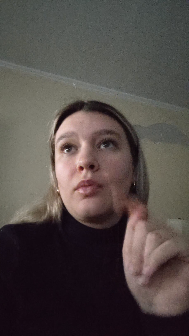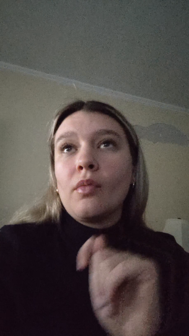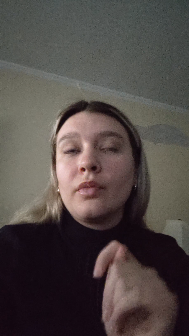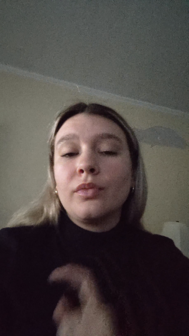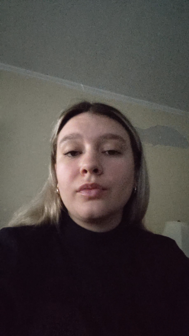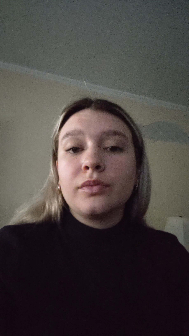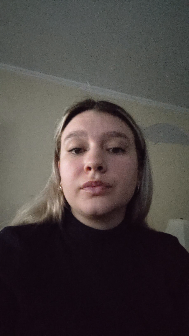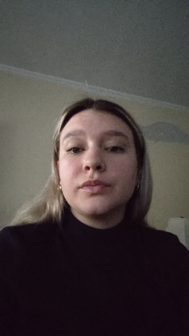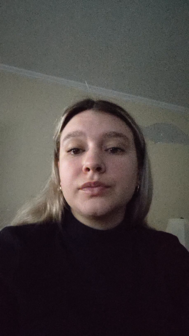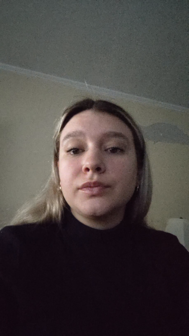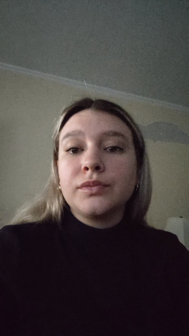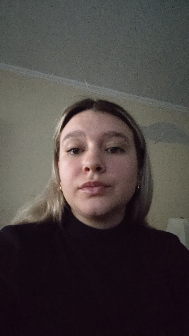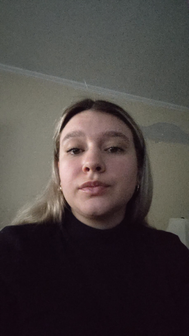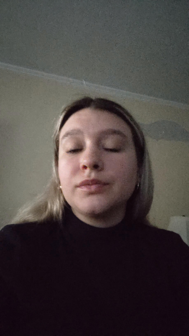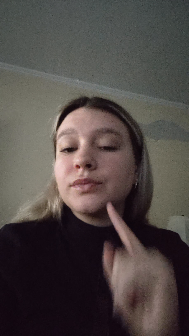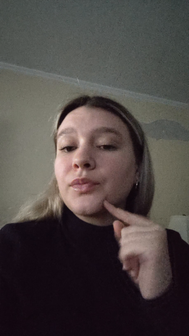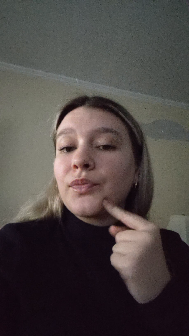candy